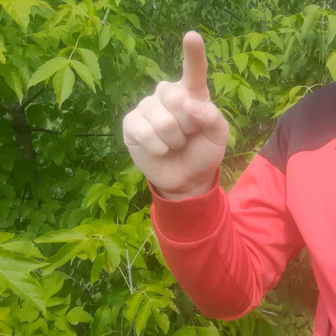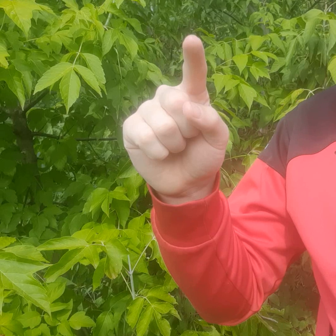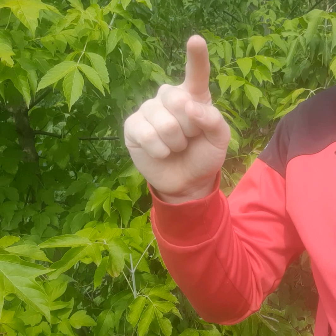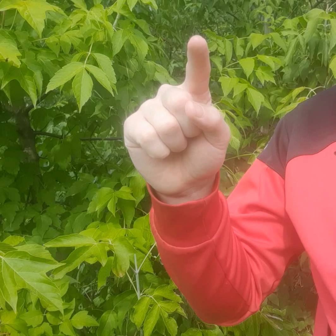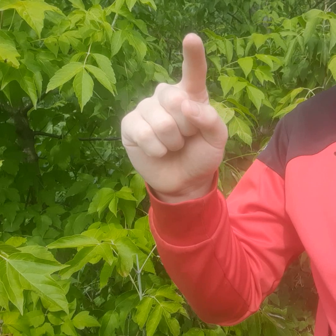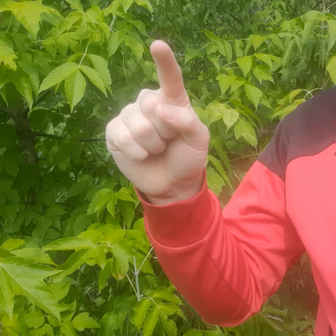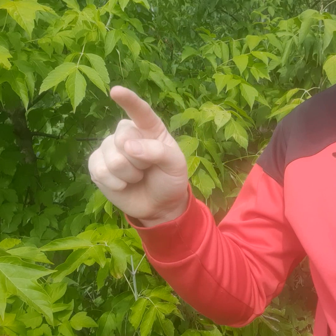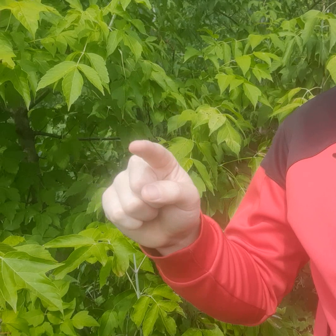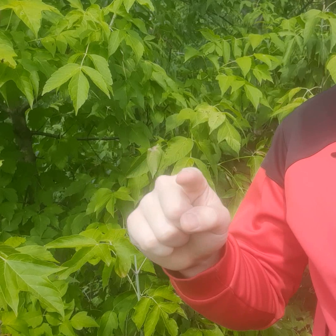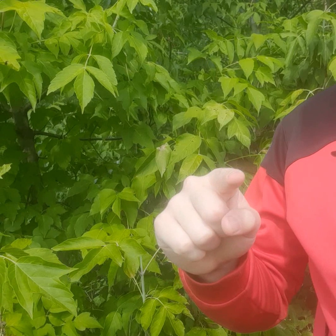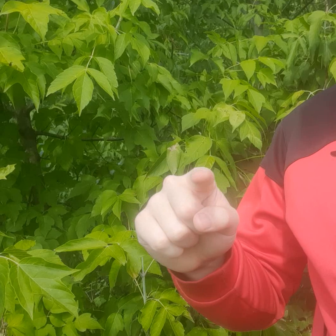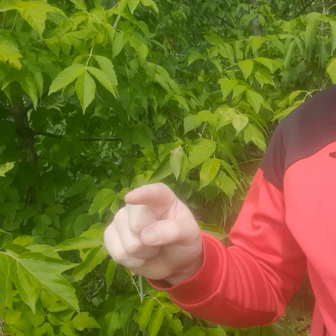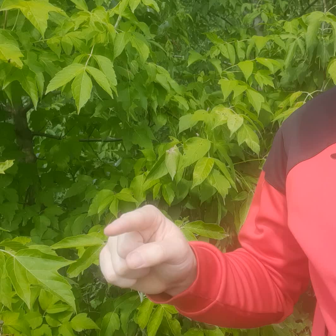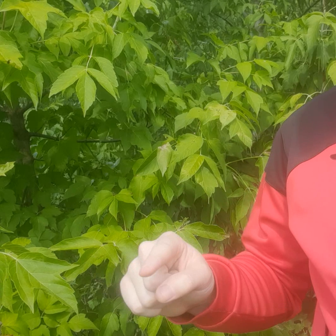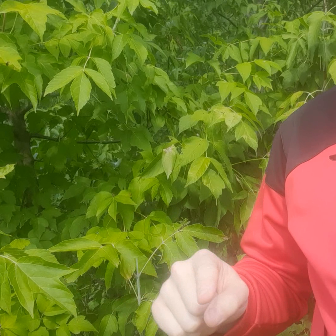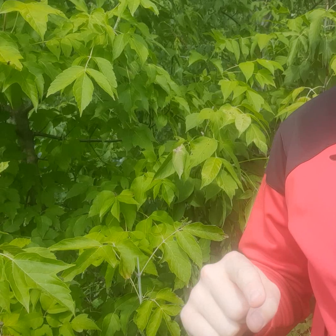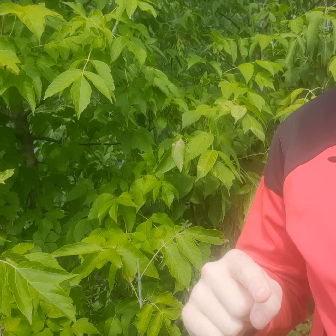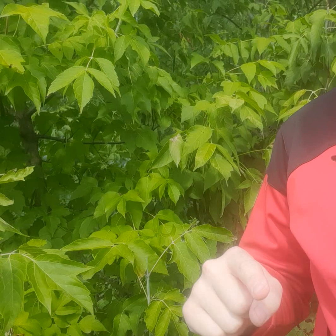З